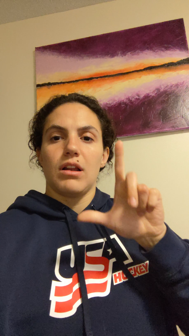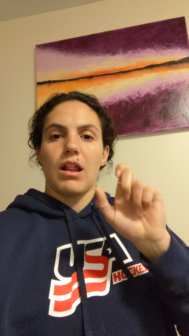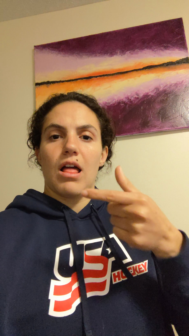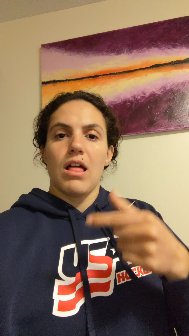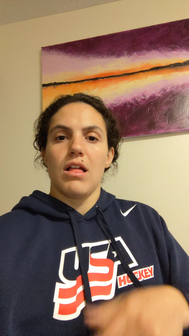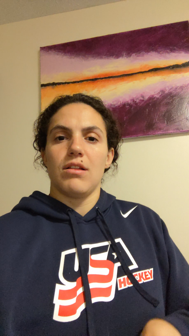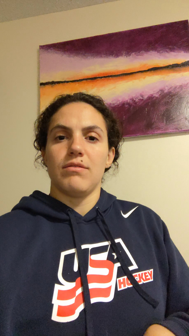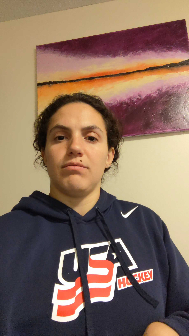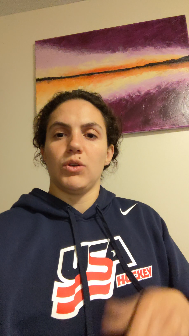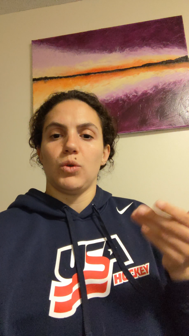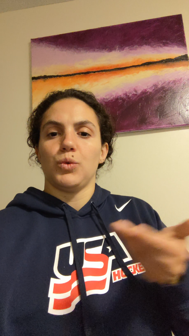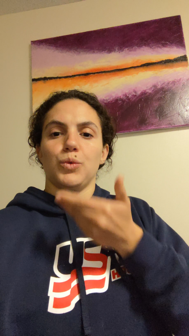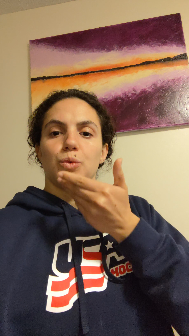new